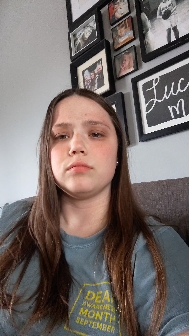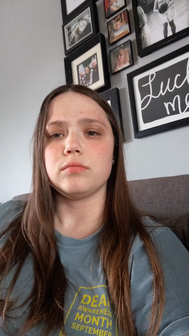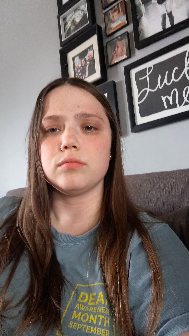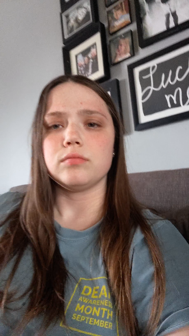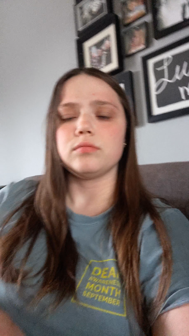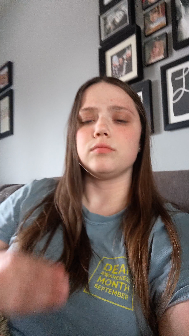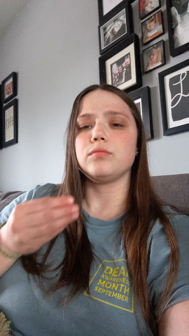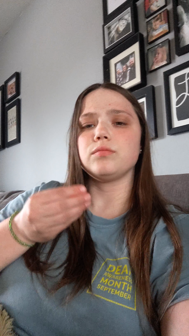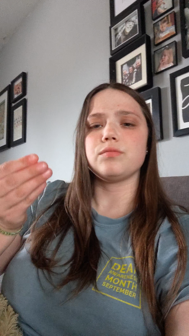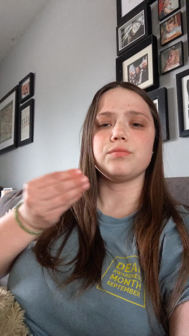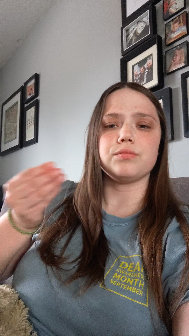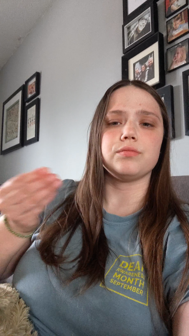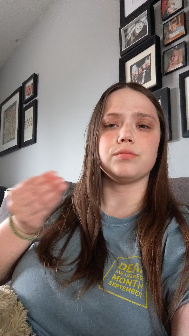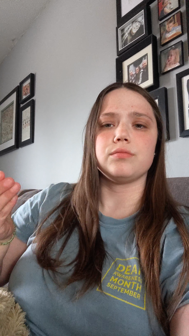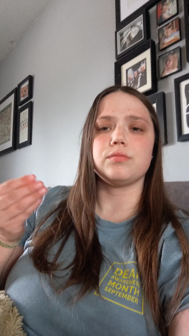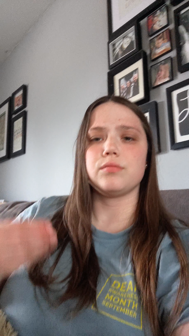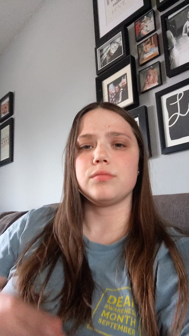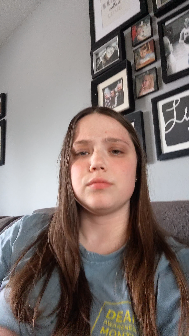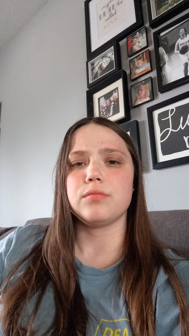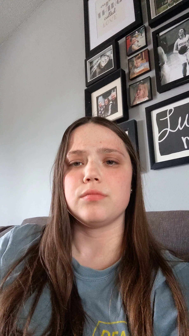shopping